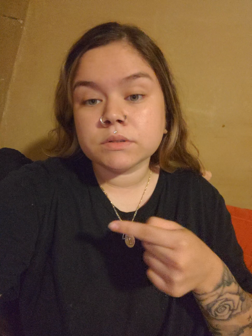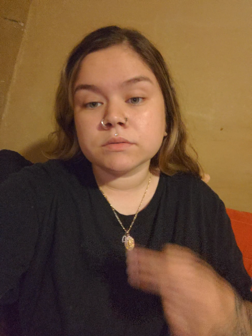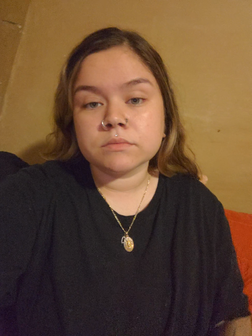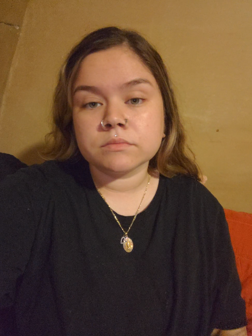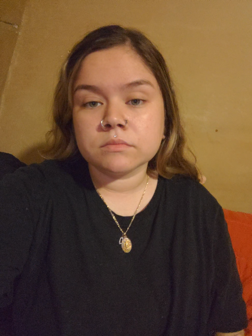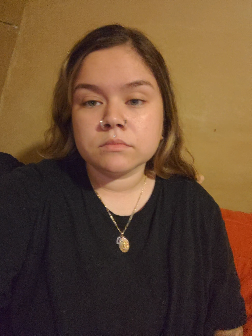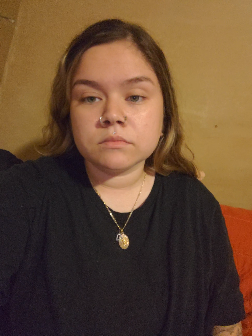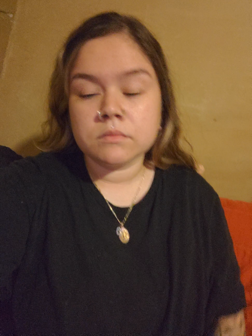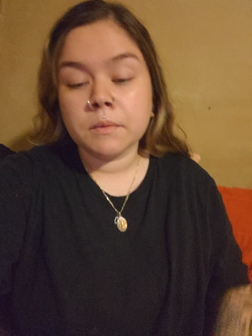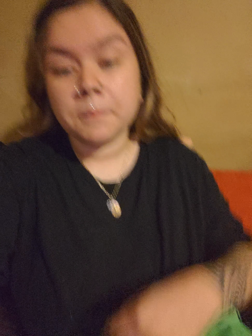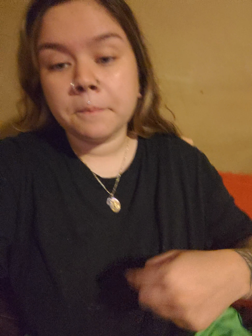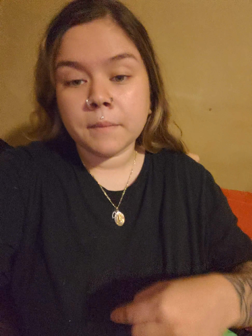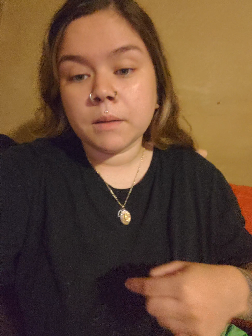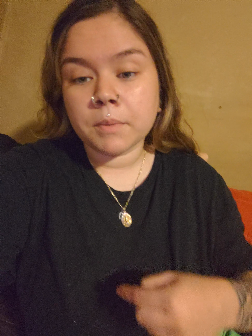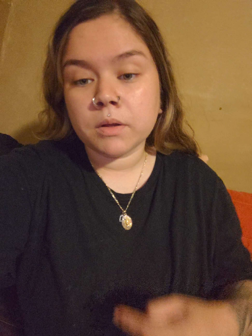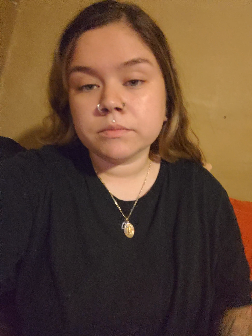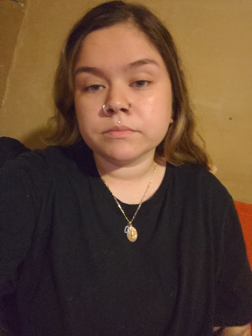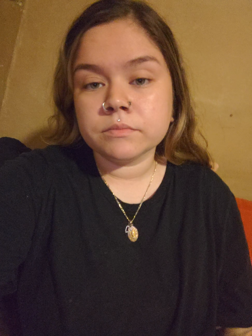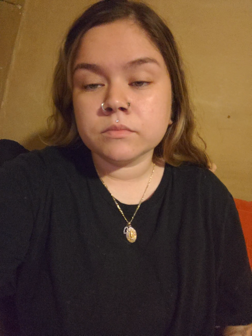belly button